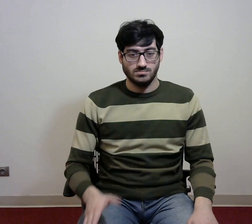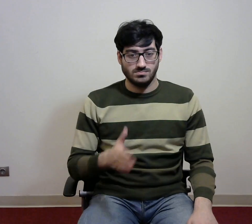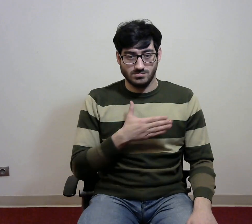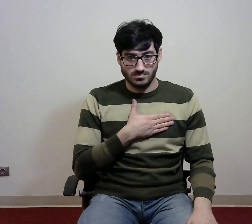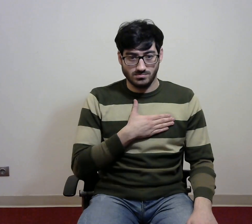mən